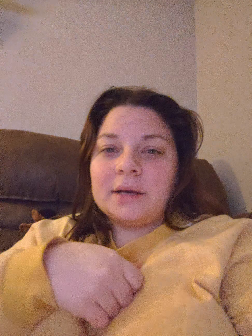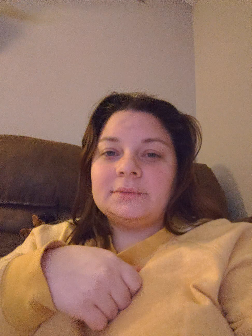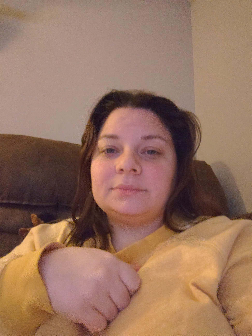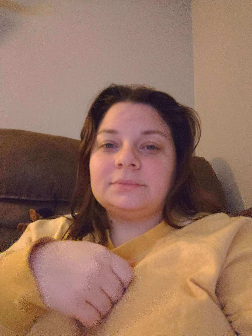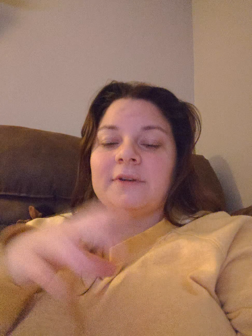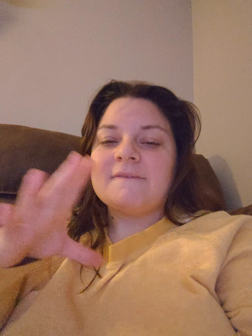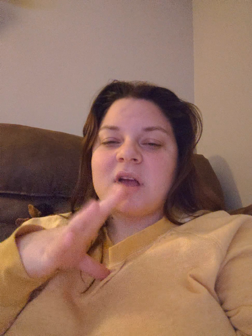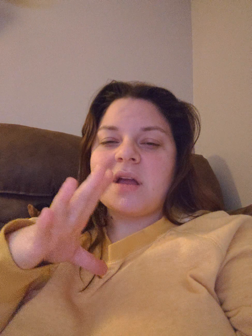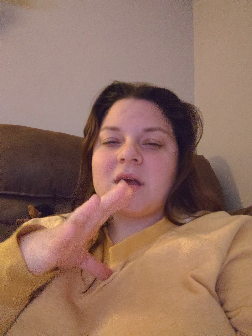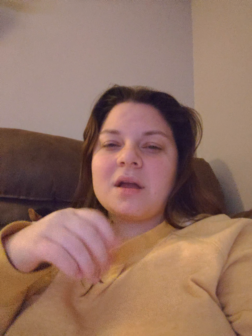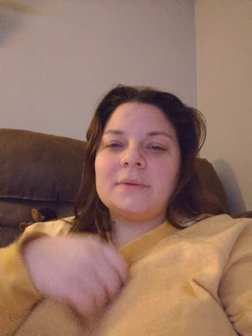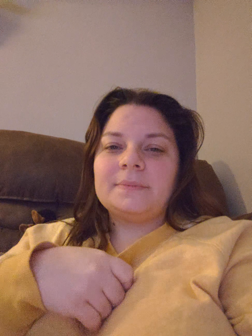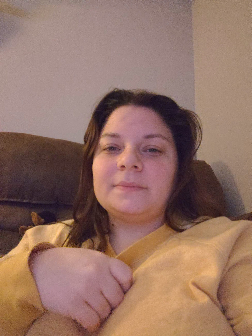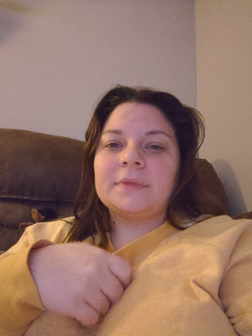fine